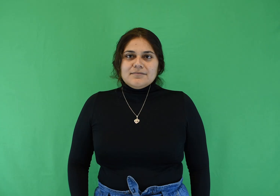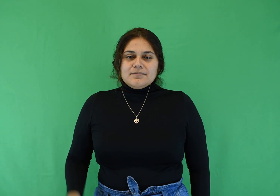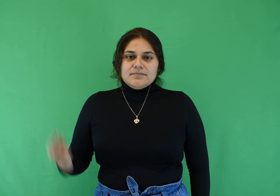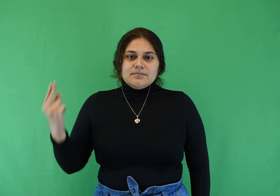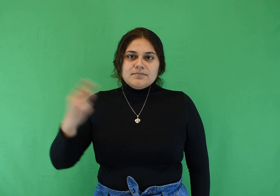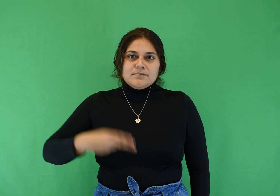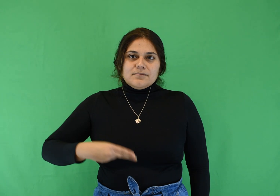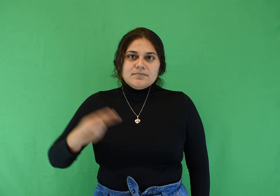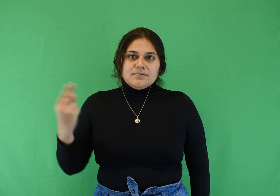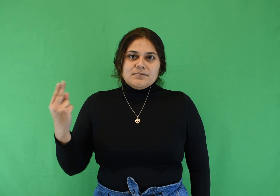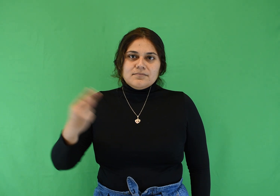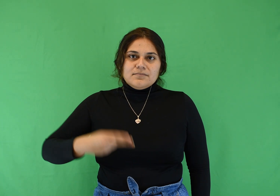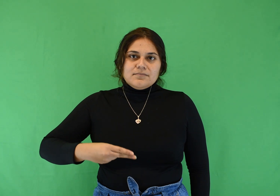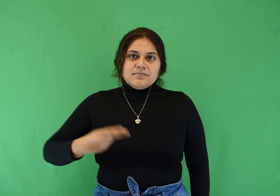necesitar